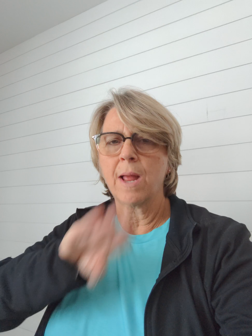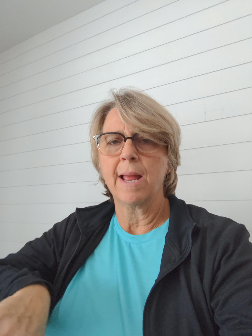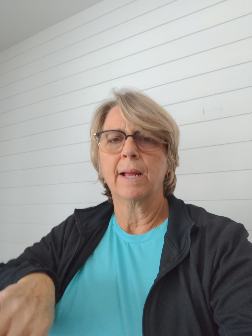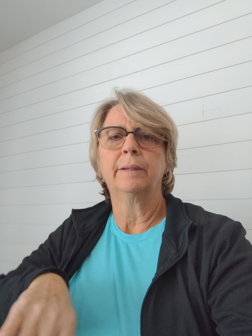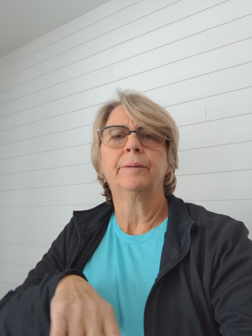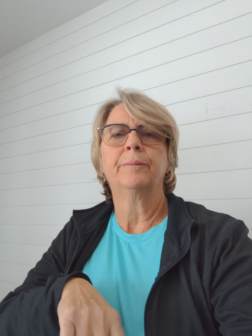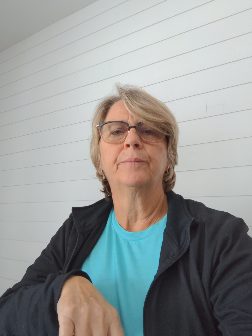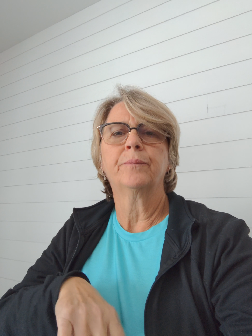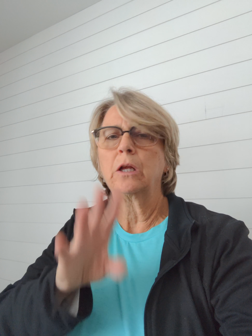quiet